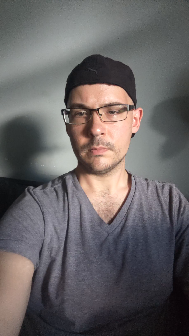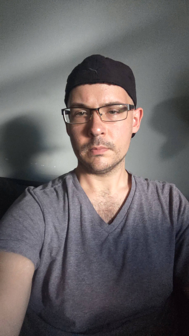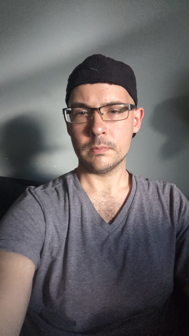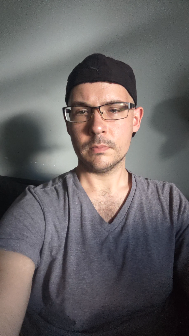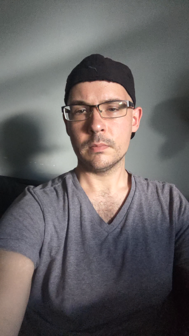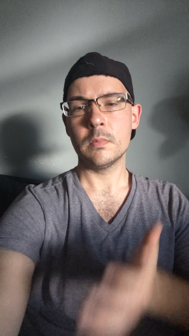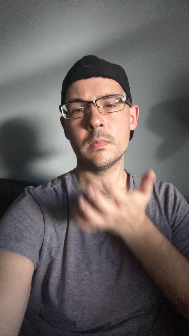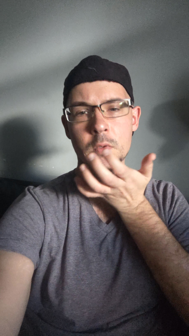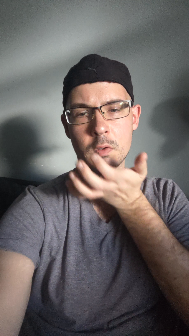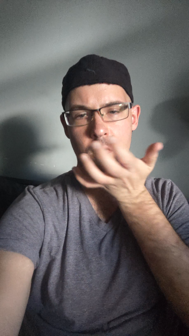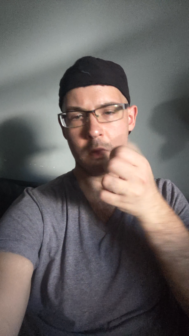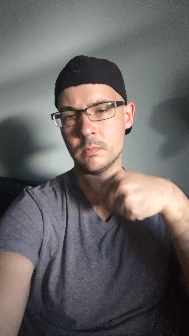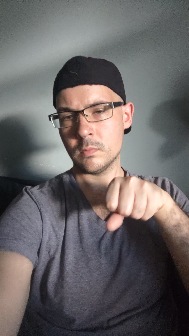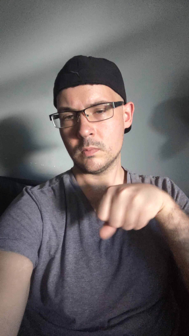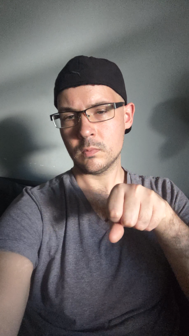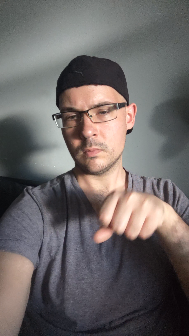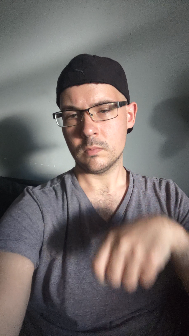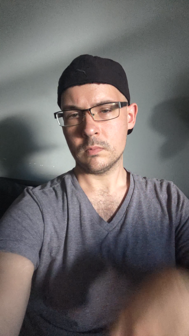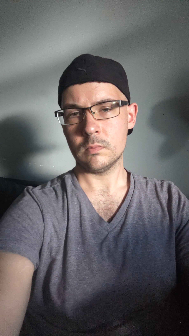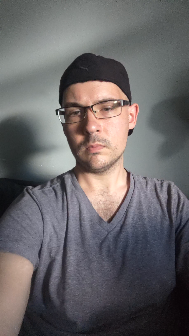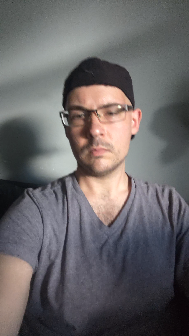lawn mower